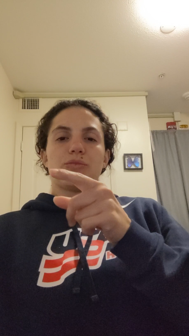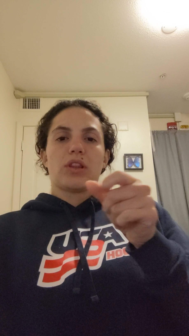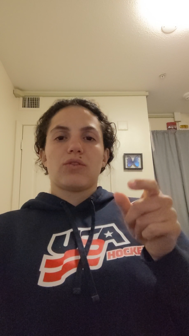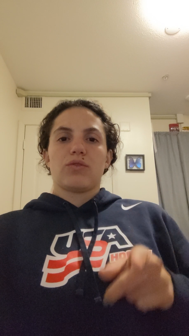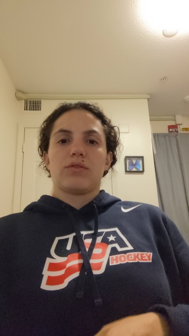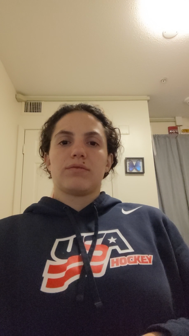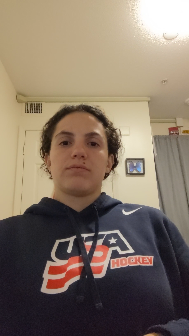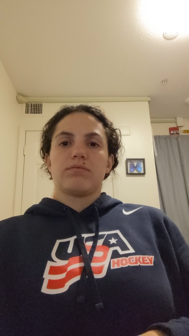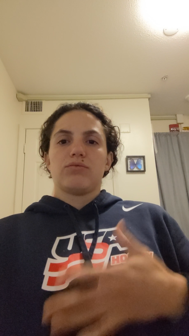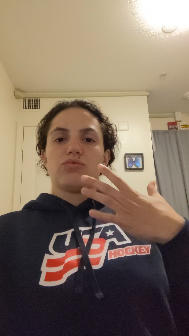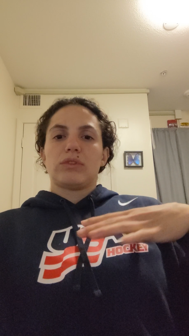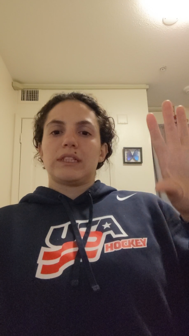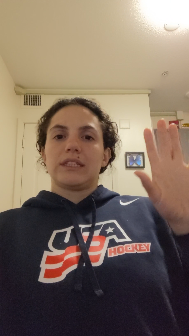dress